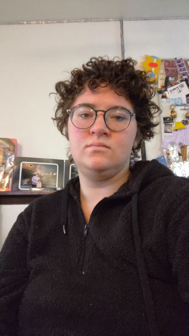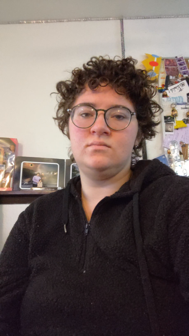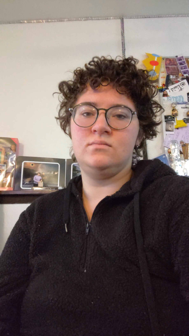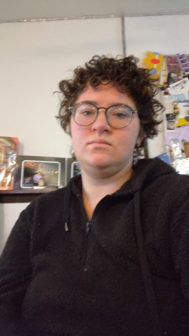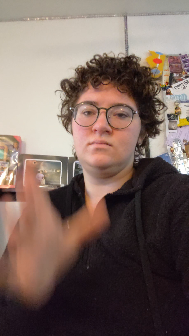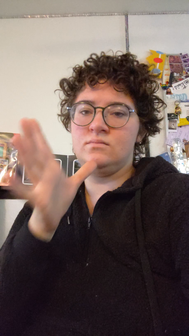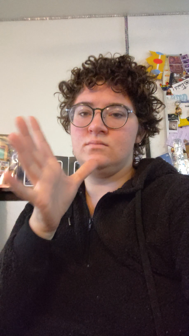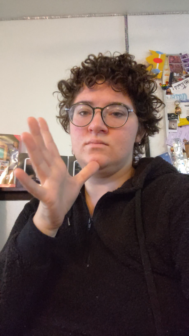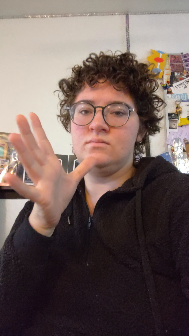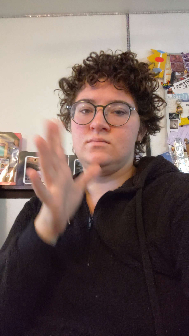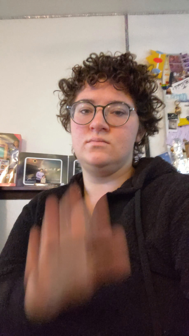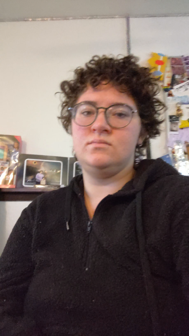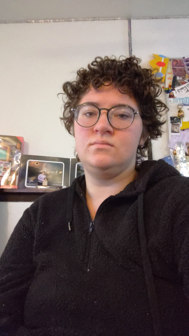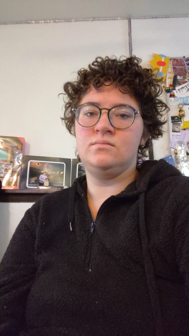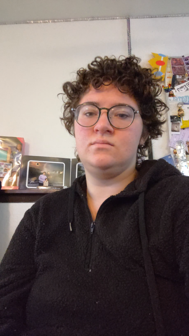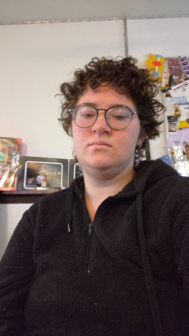mommy